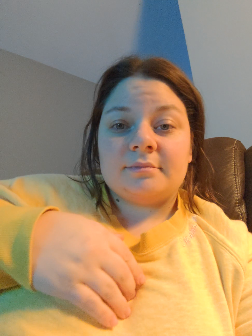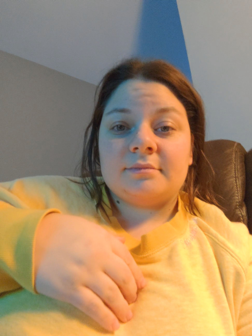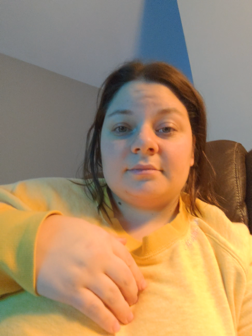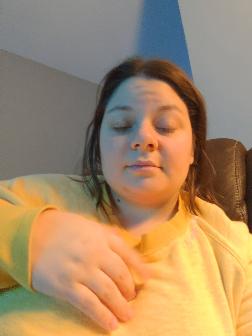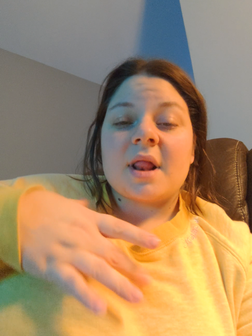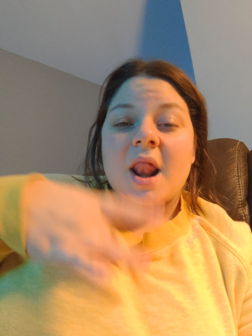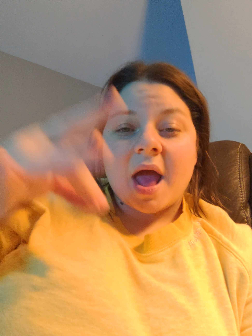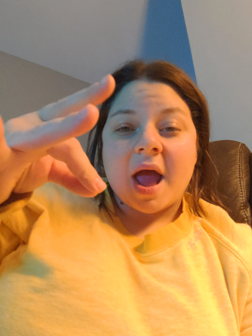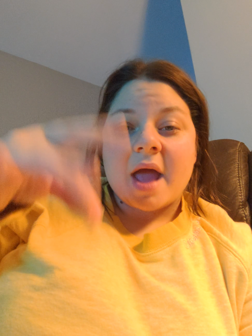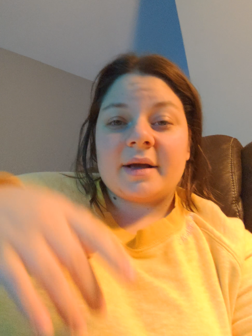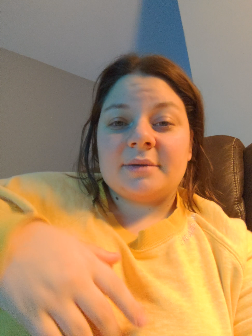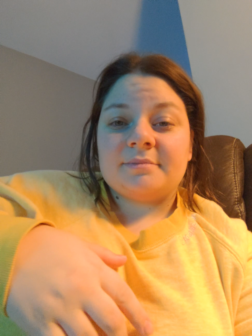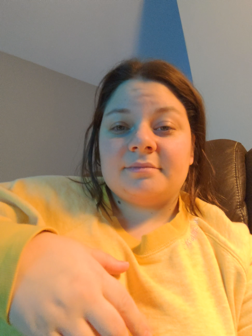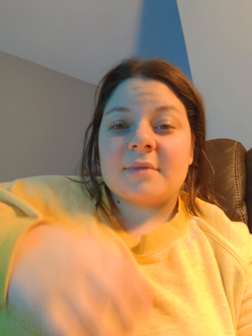like